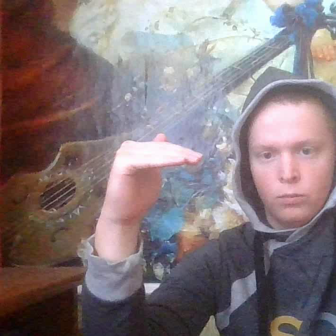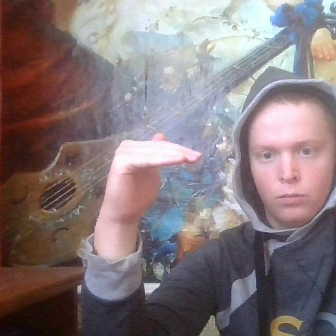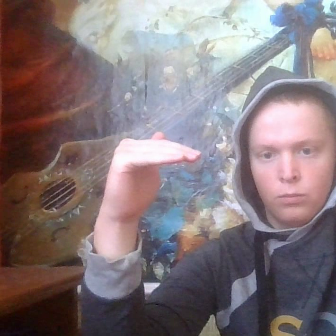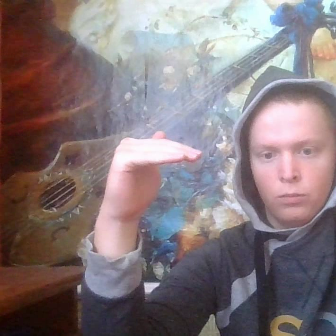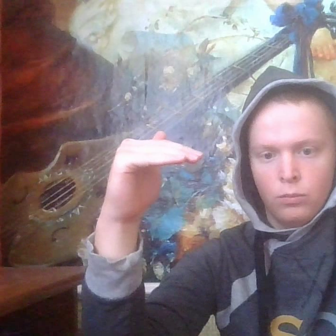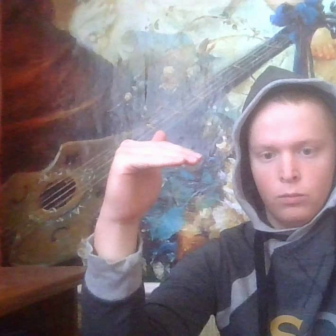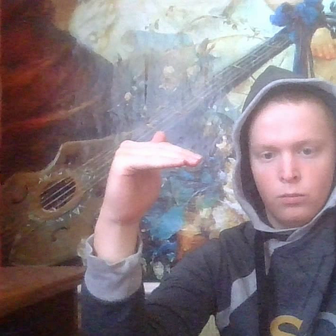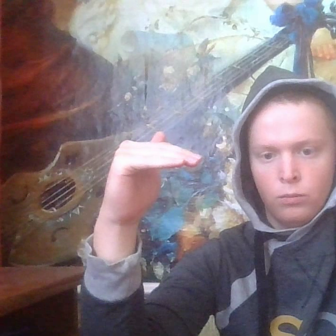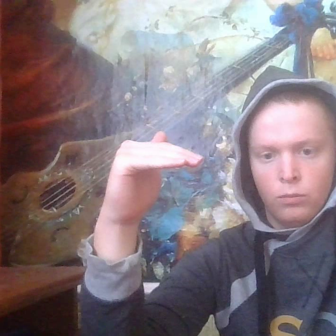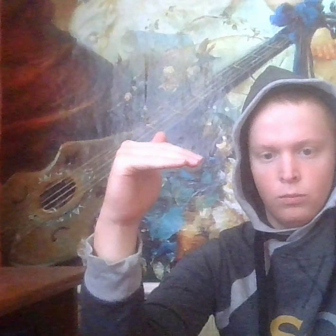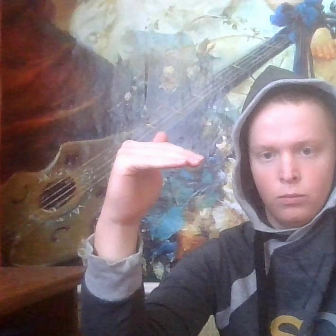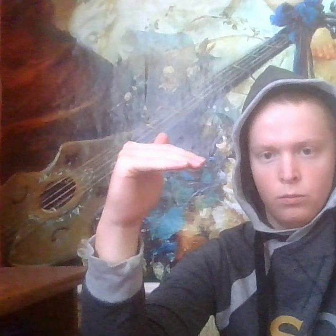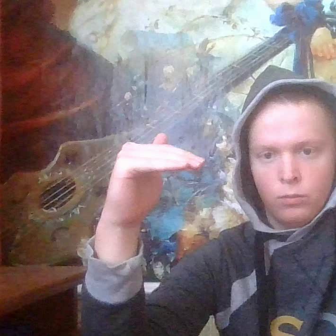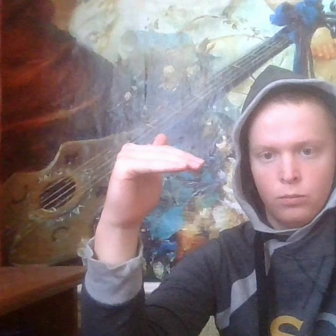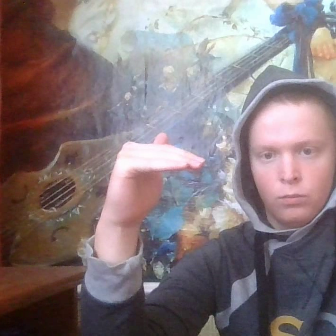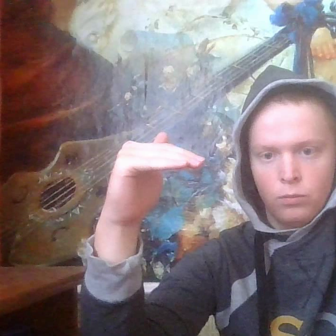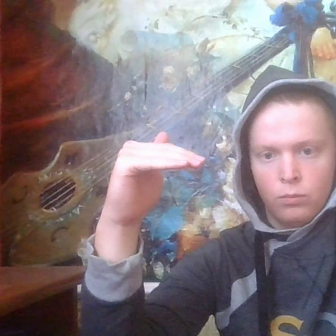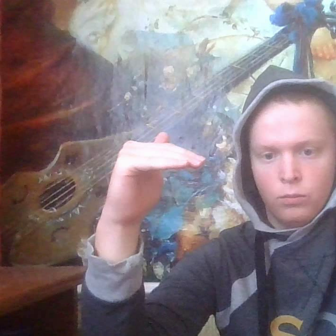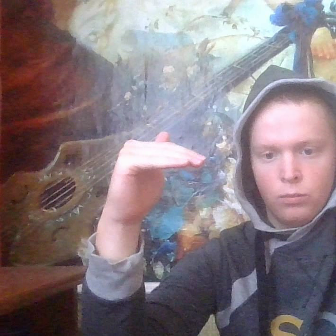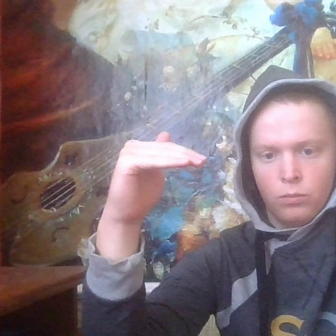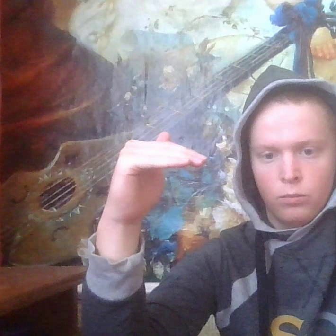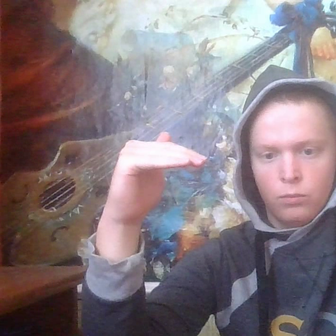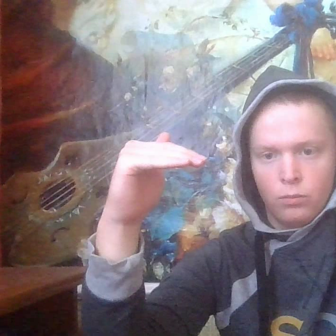Ф